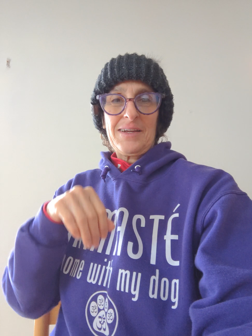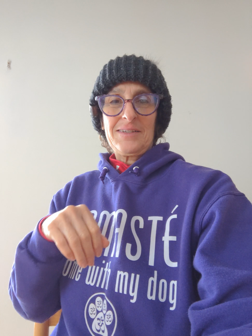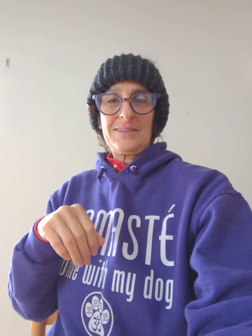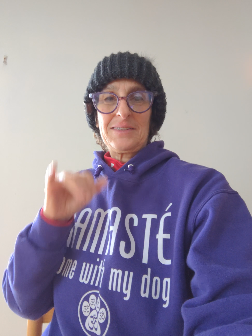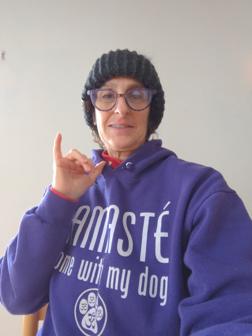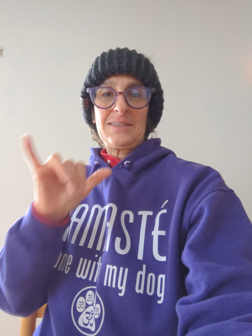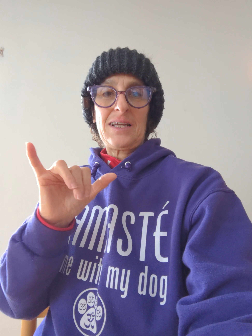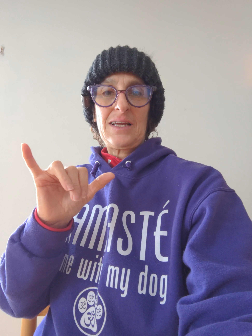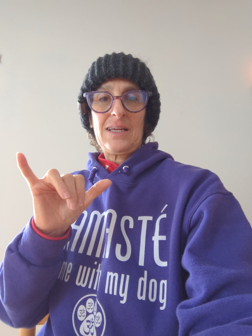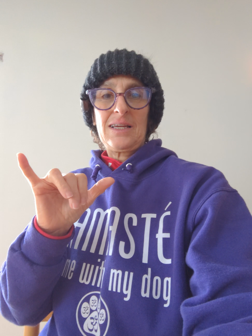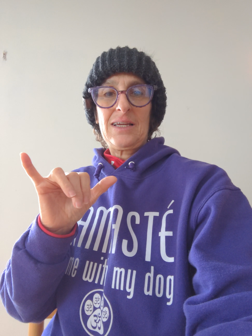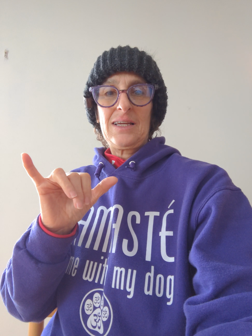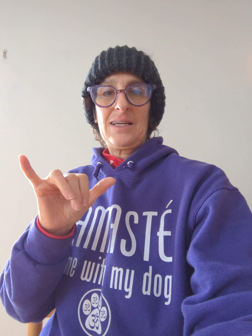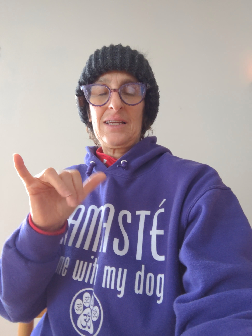stay